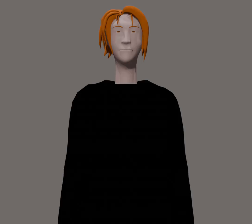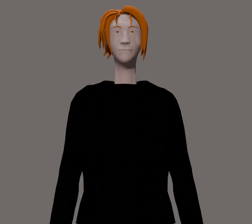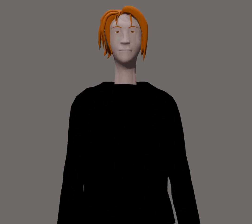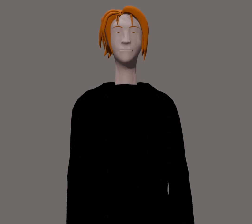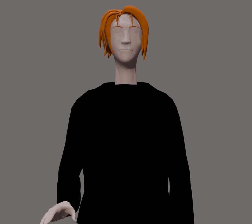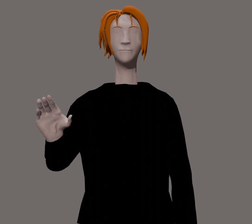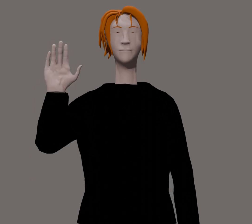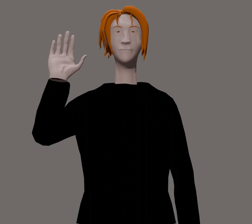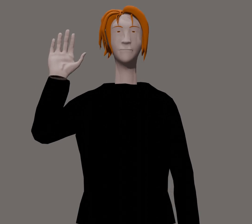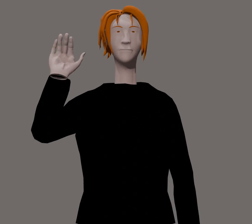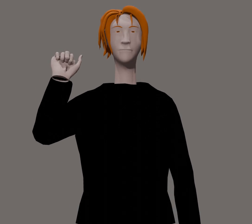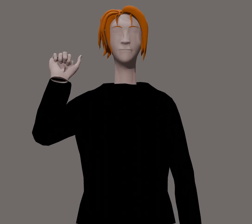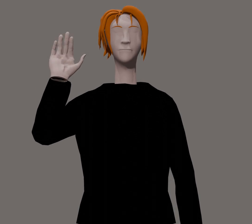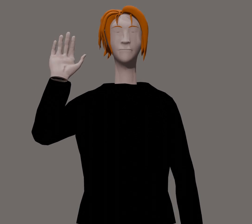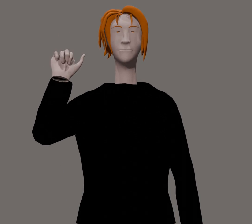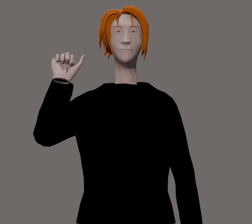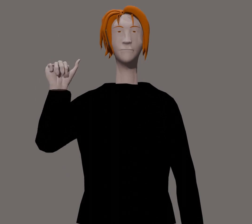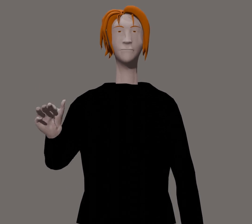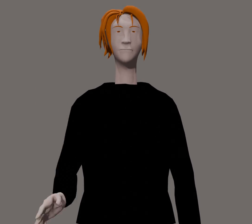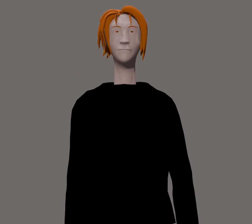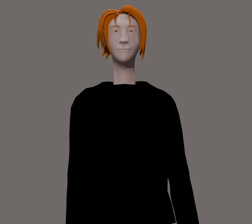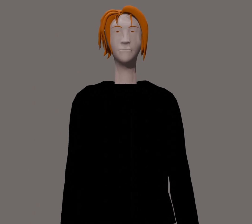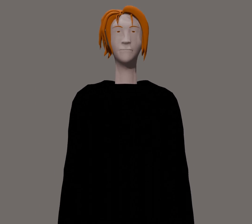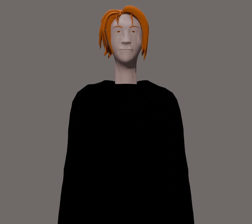Bye